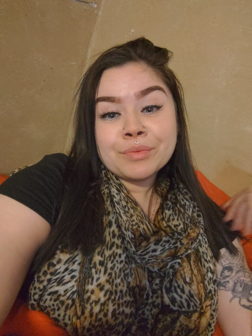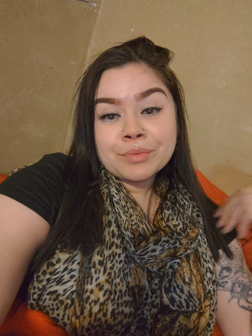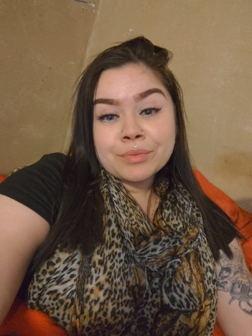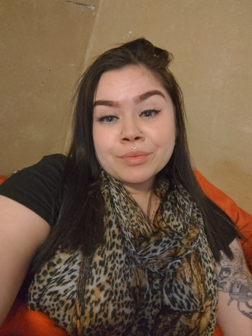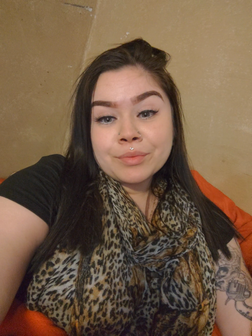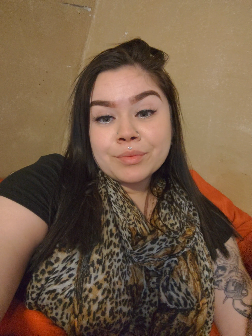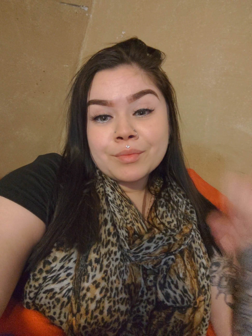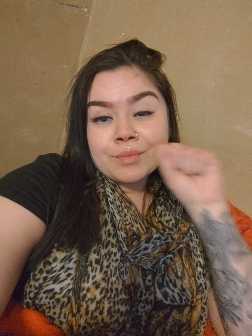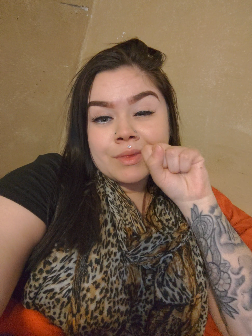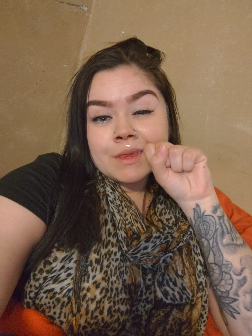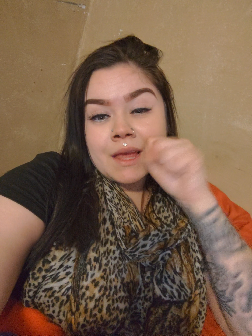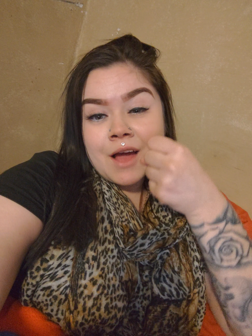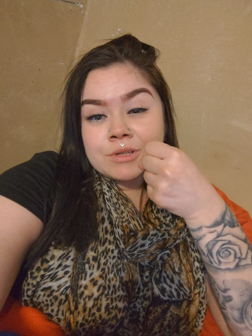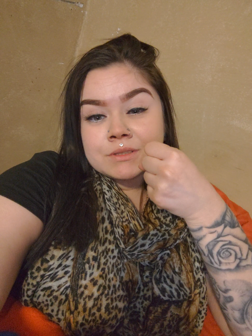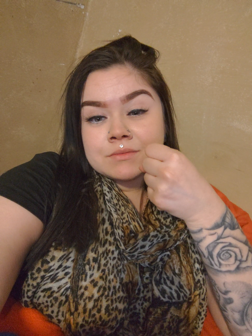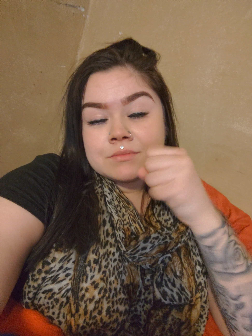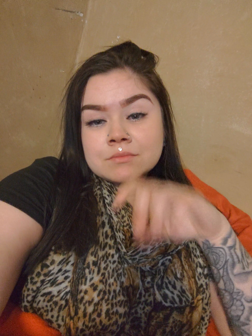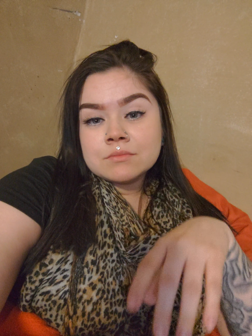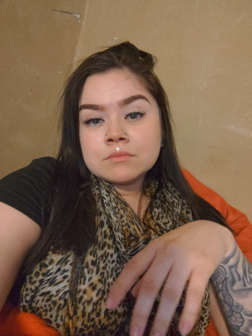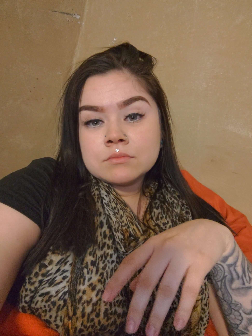carrot